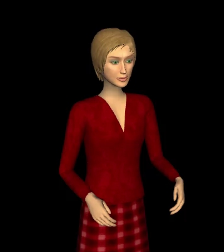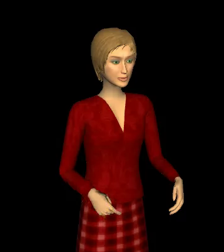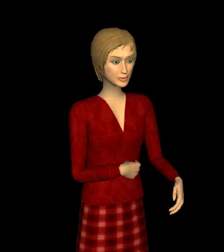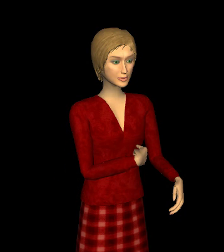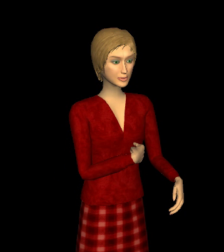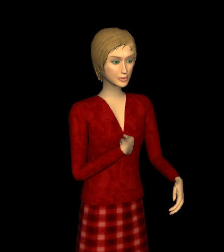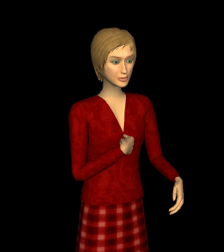أنا